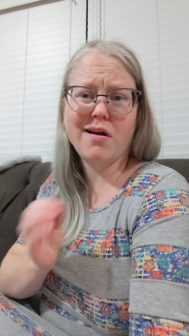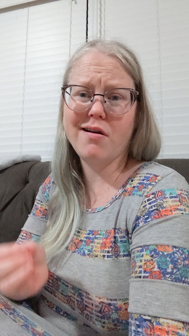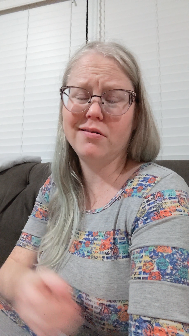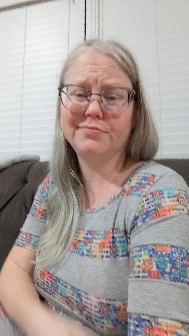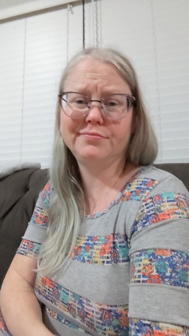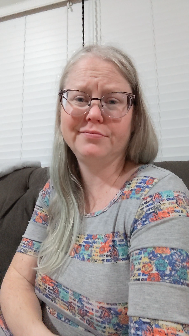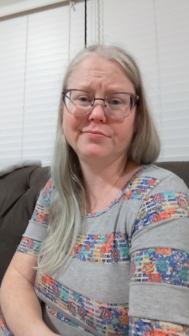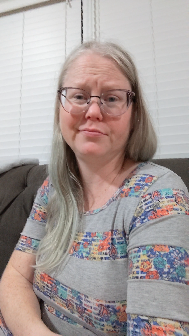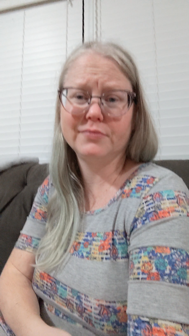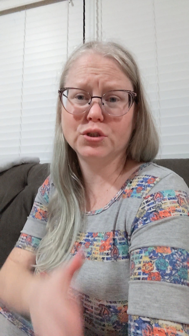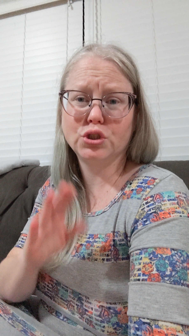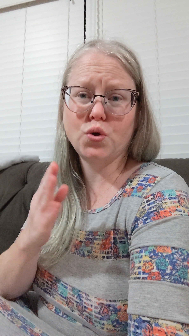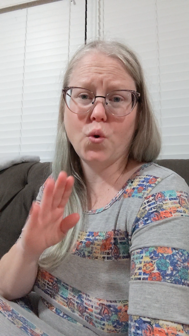door